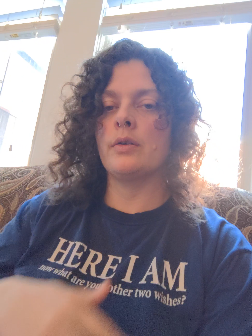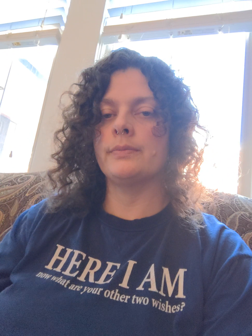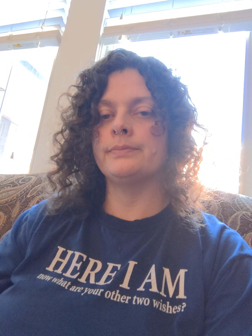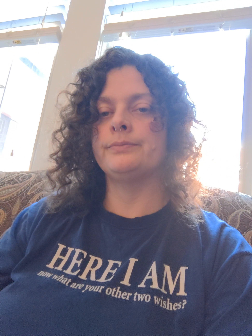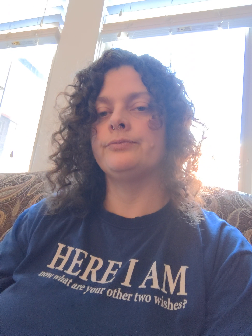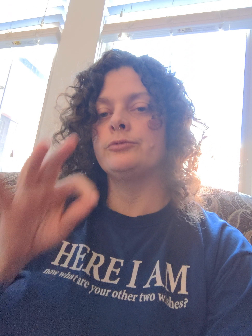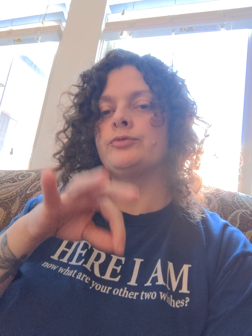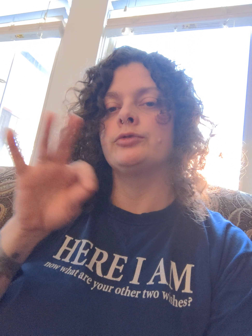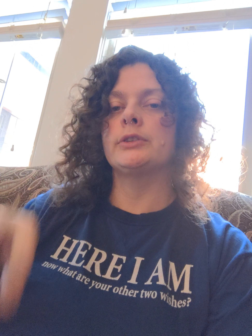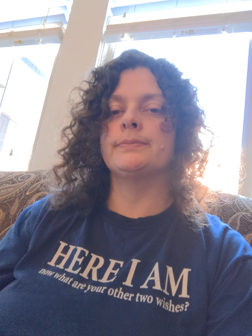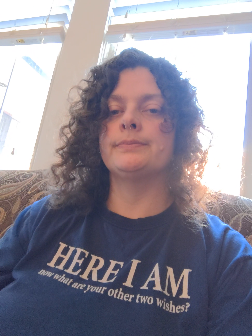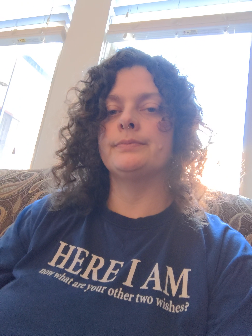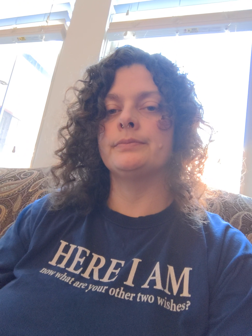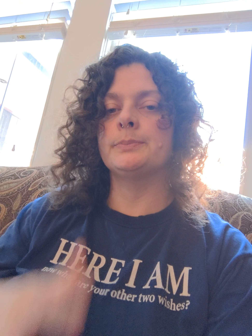french fries